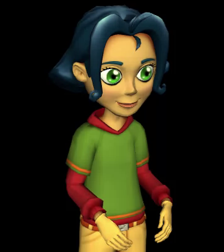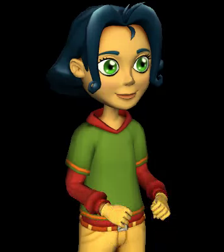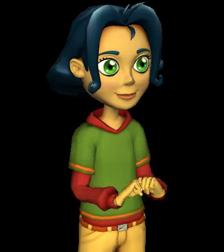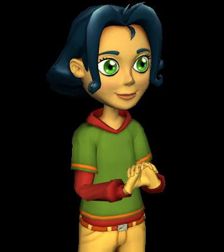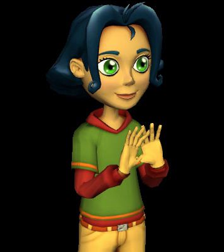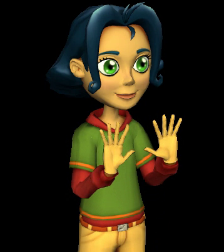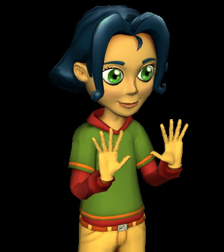واضح